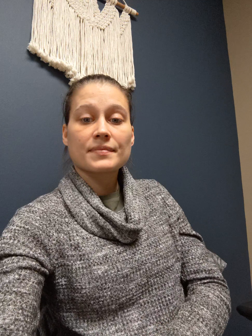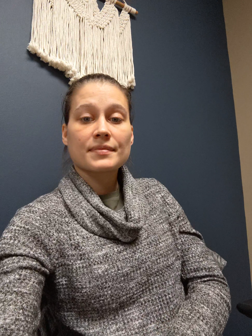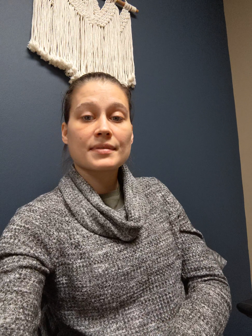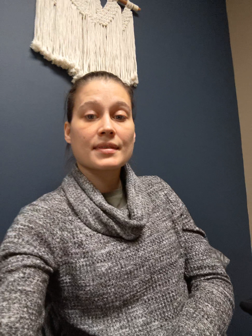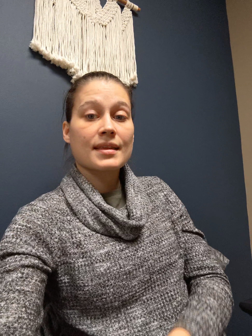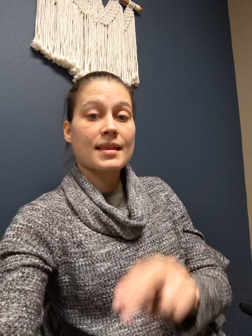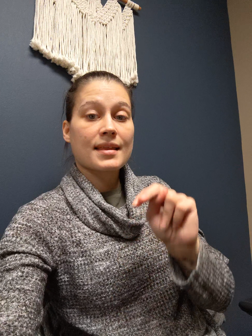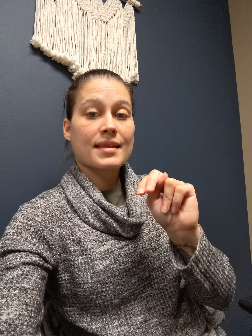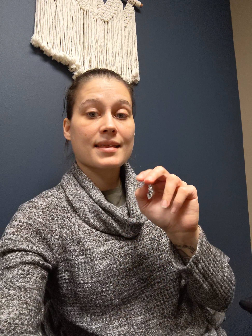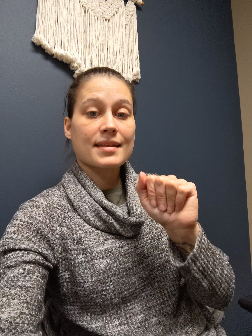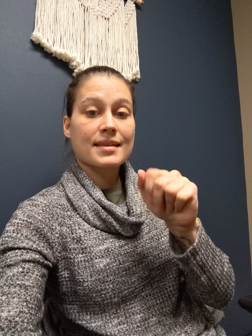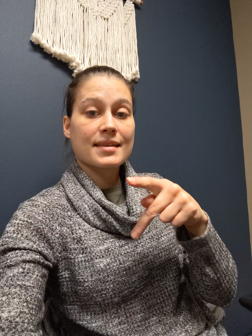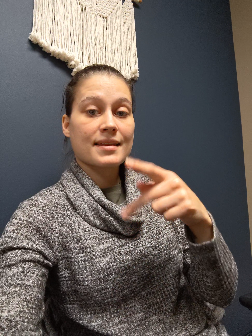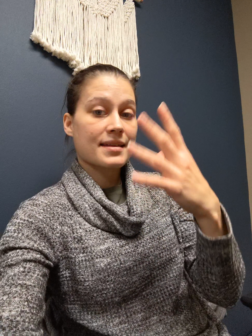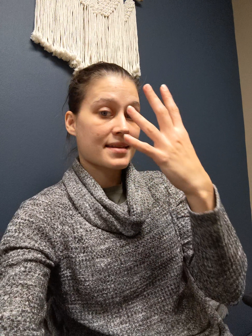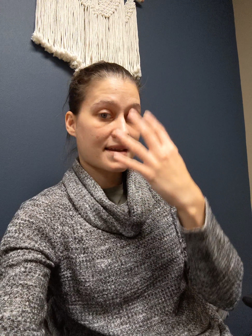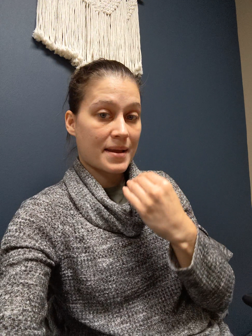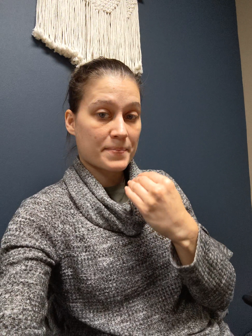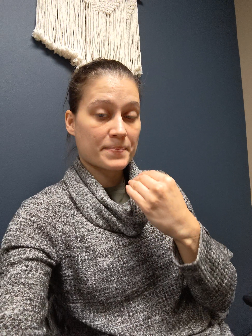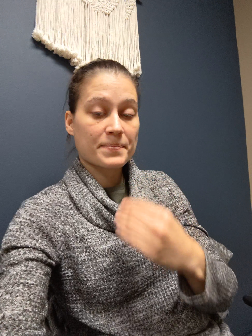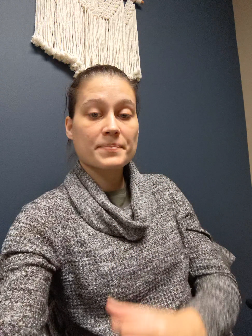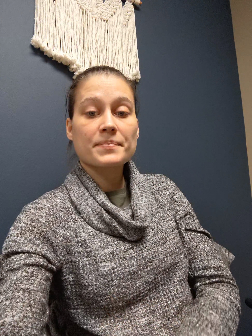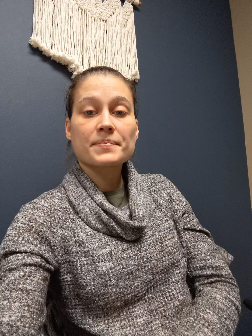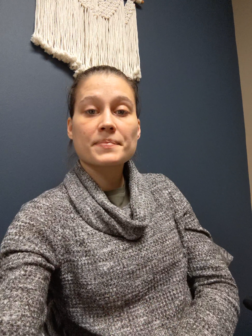nap